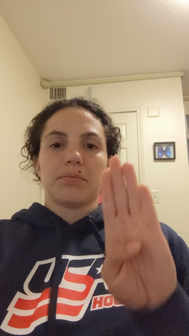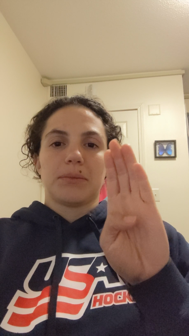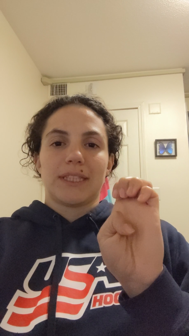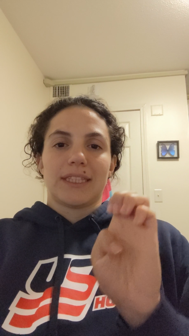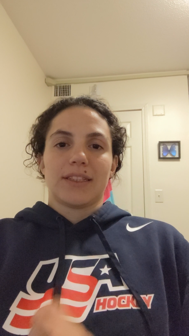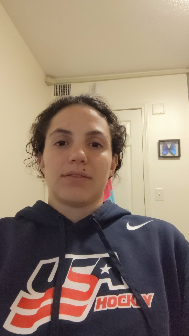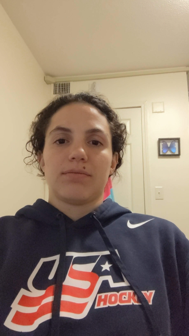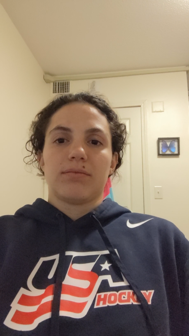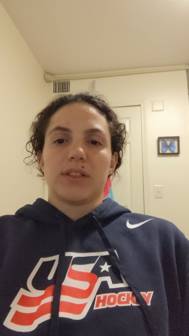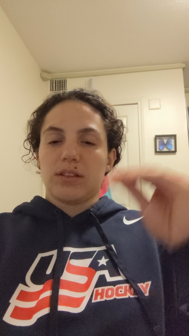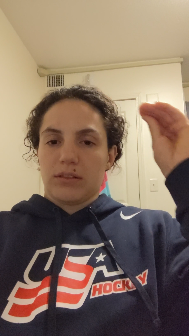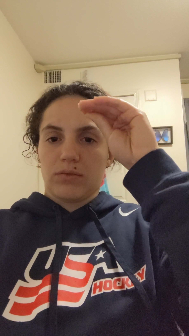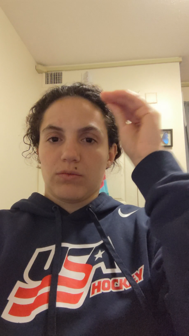dinosaur